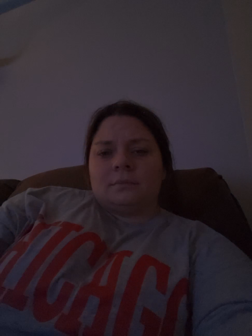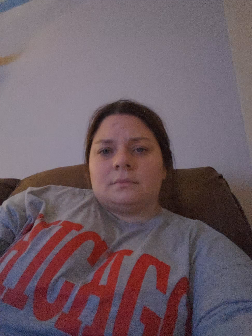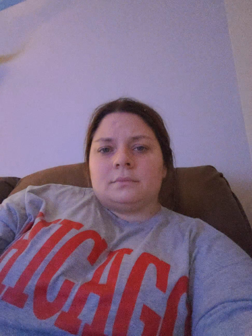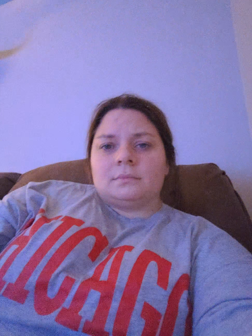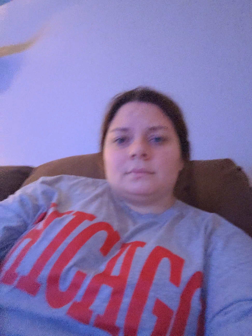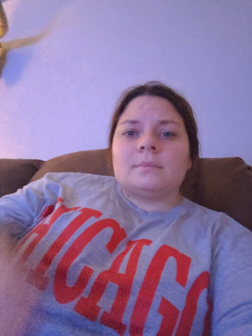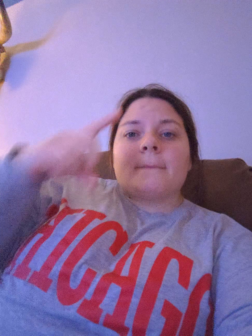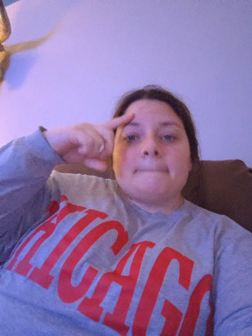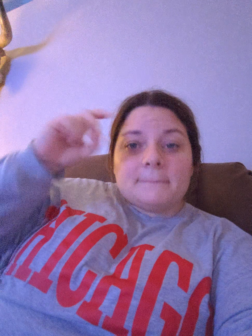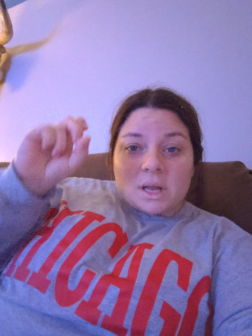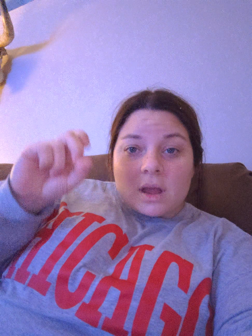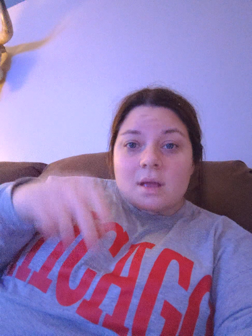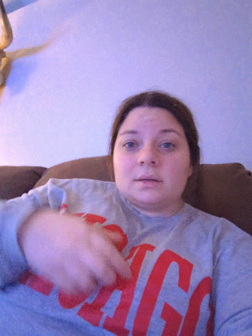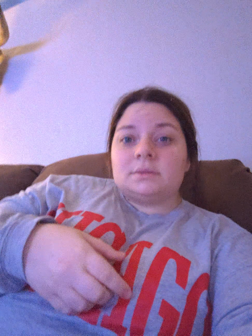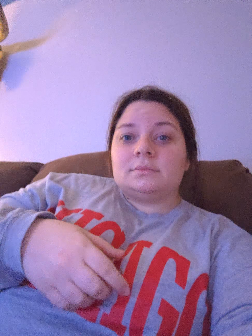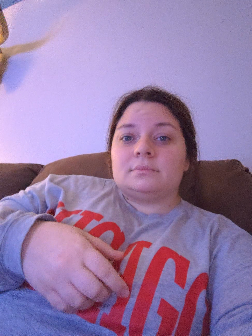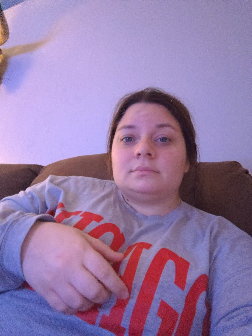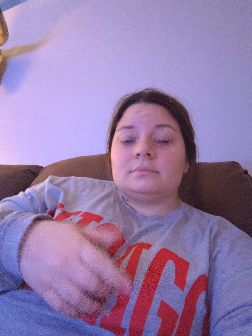because